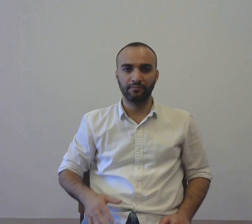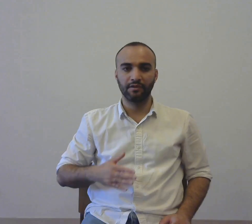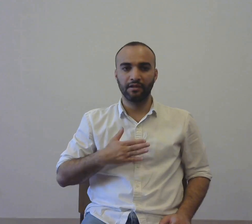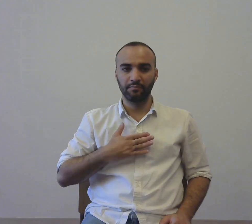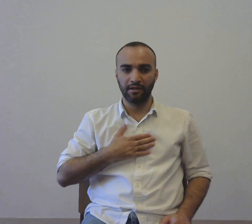mən